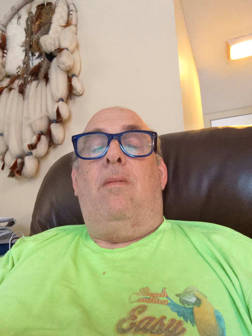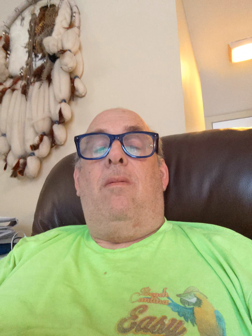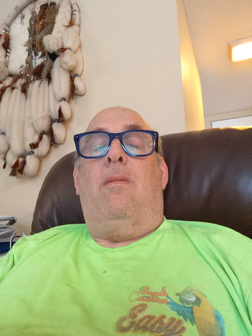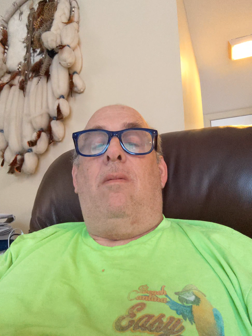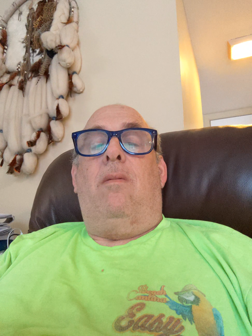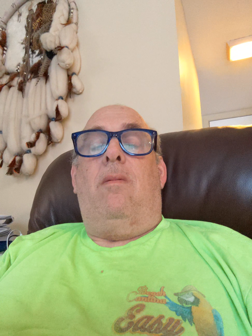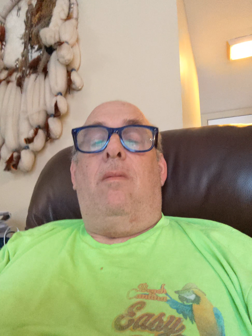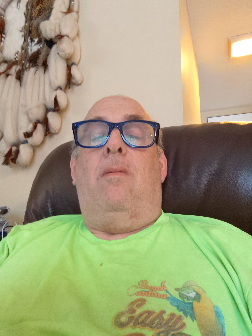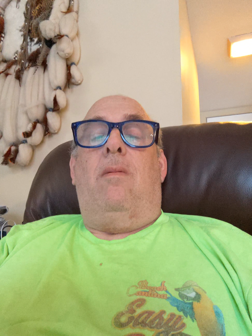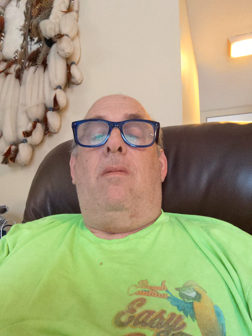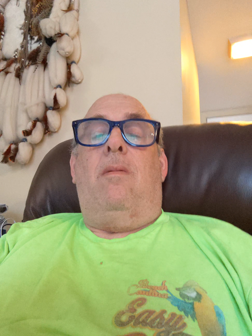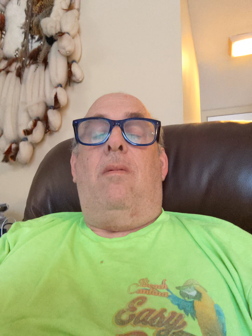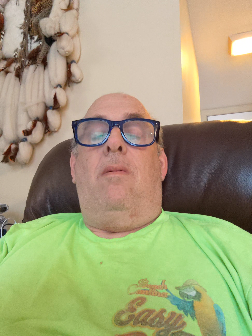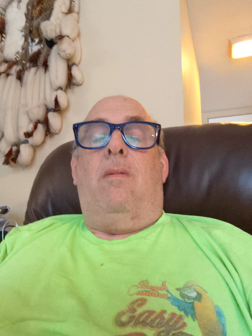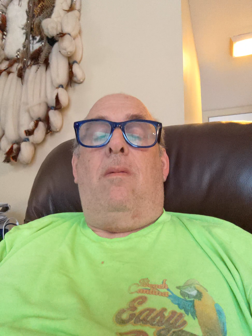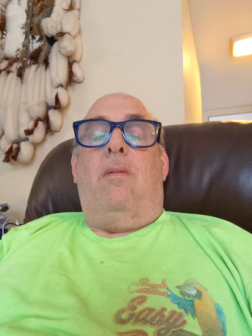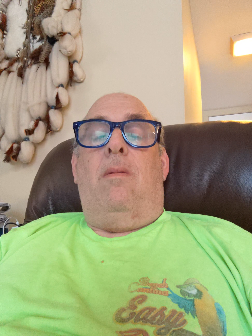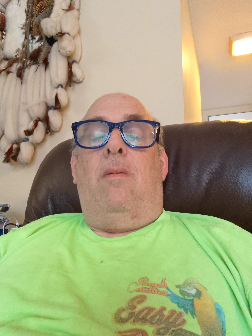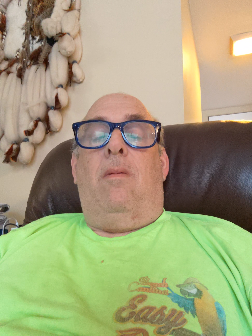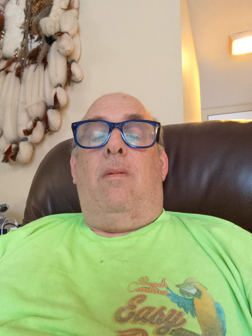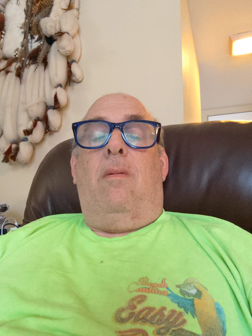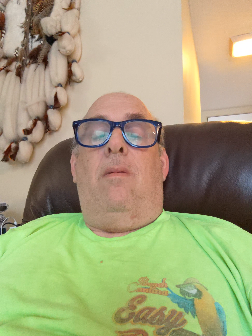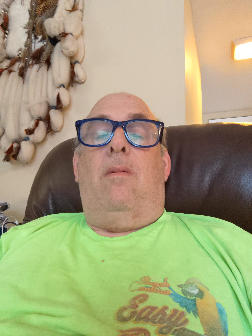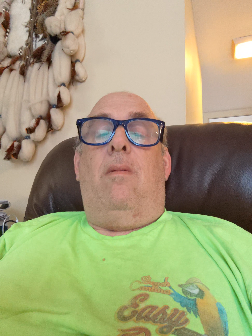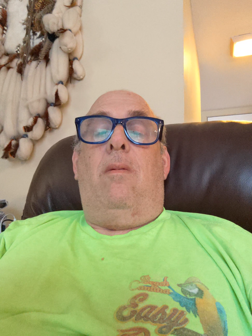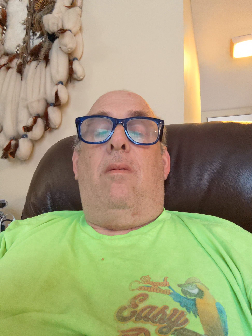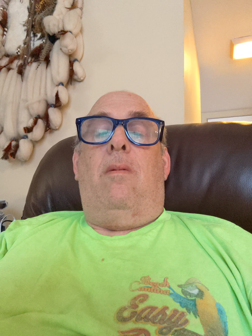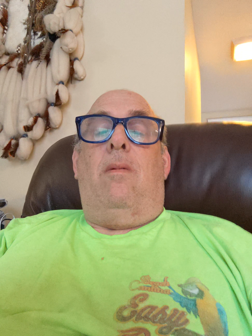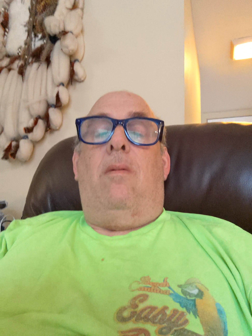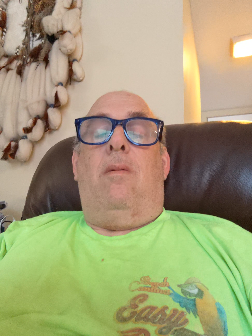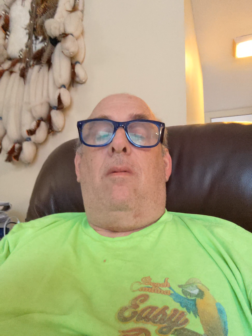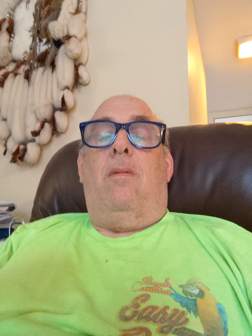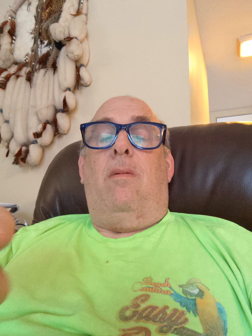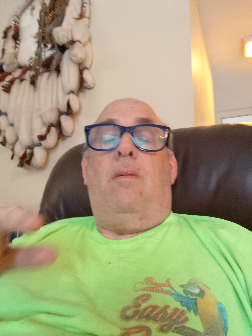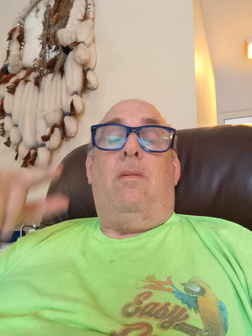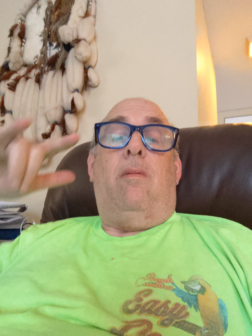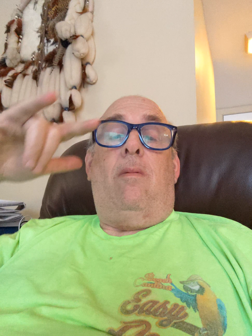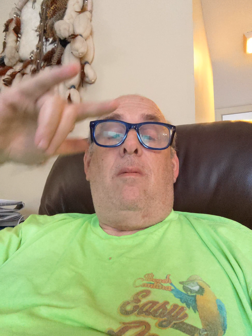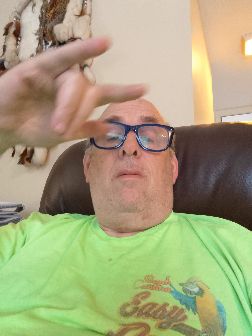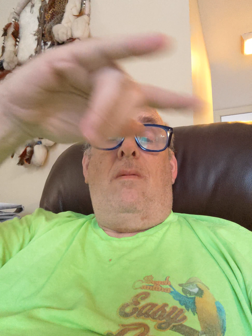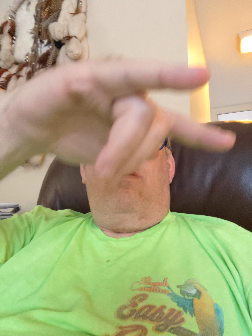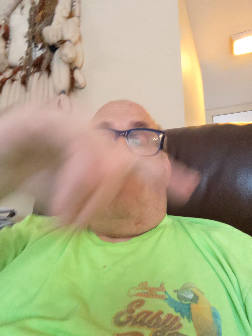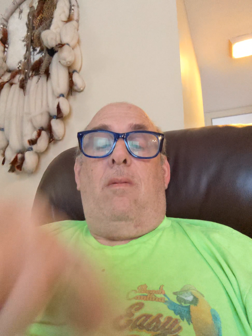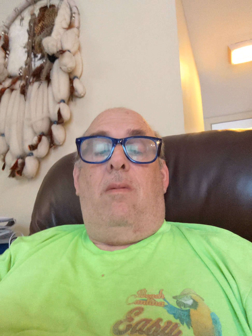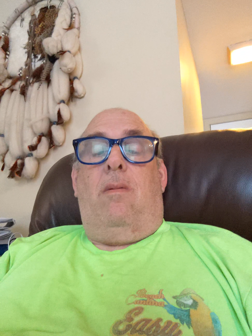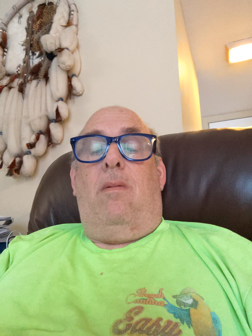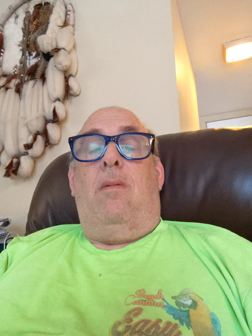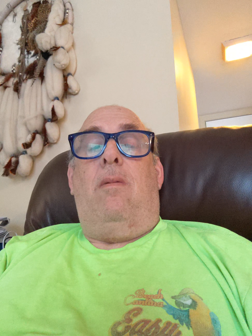airplane